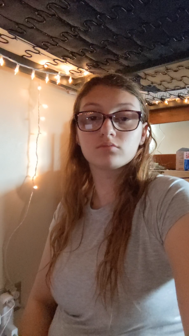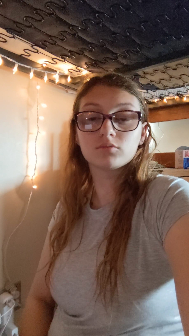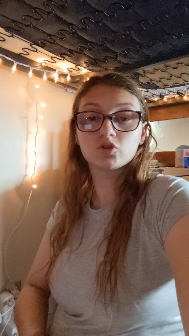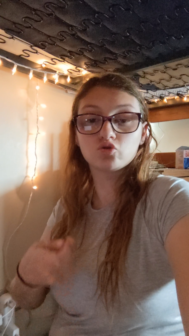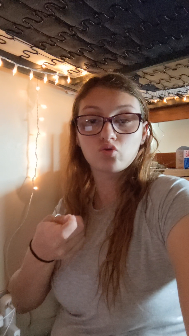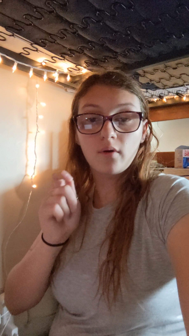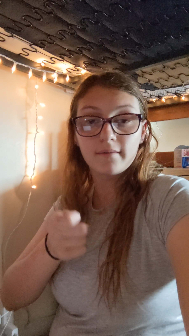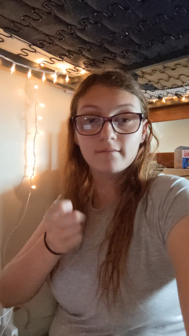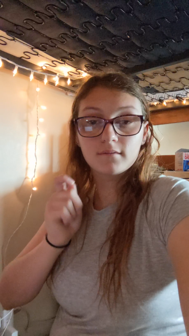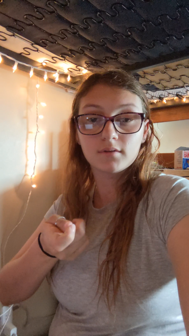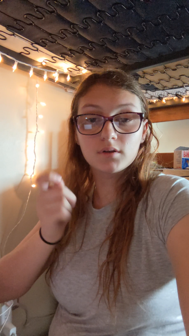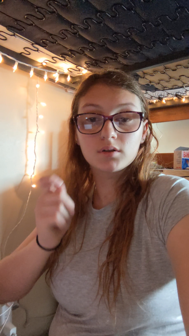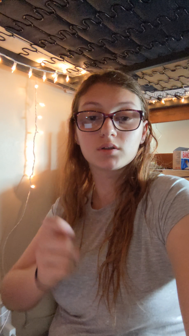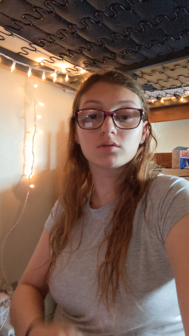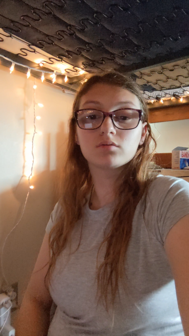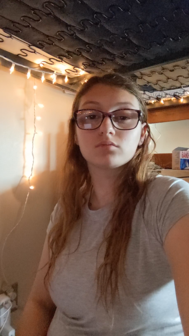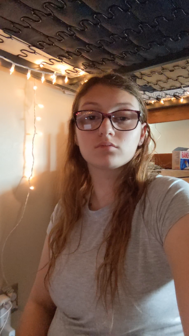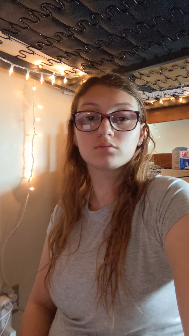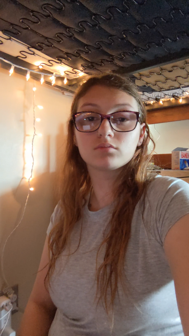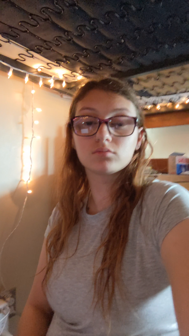shovel